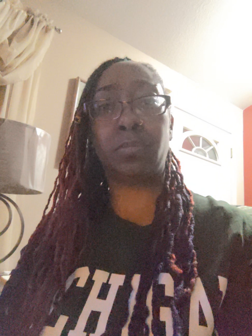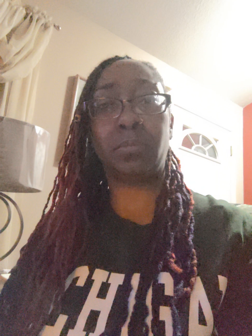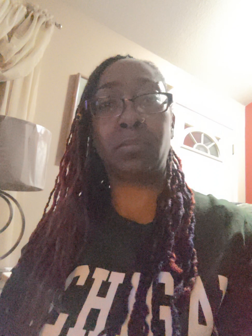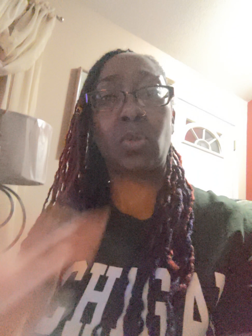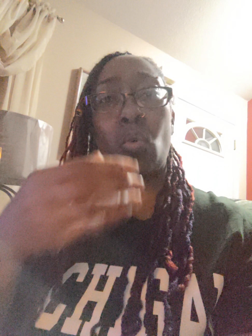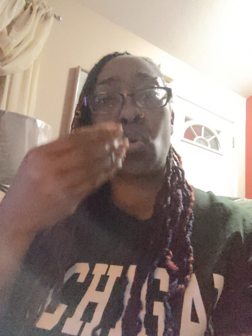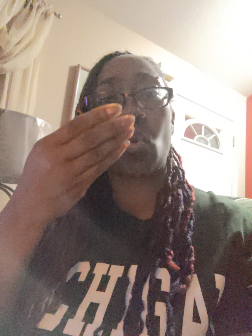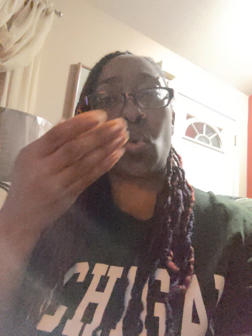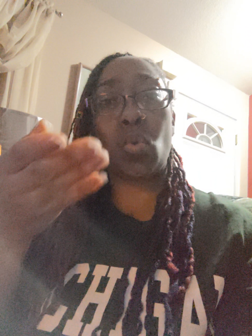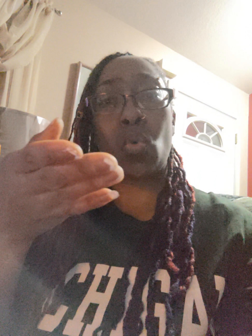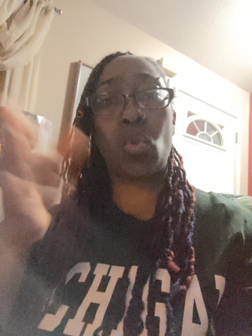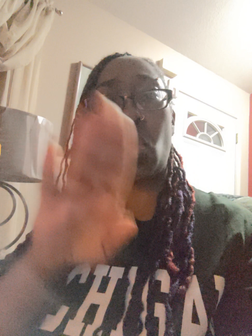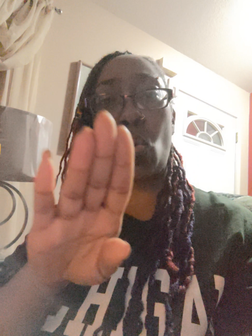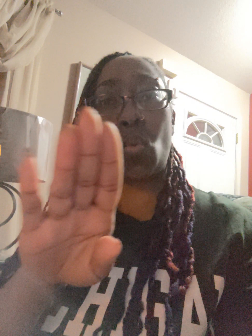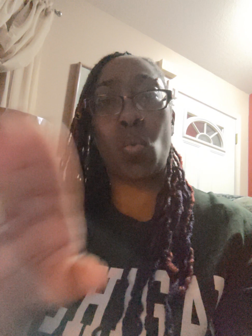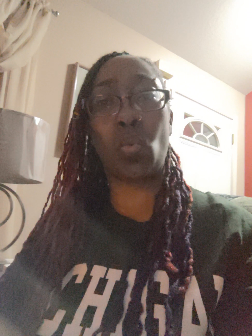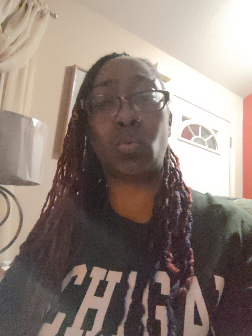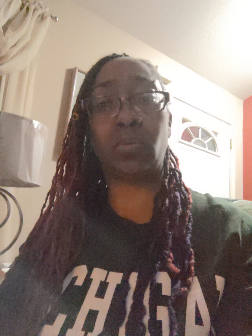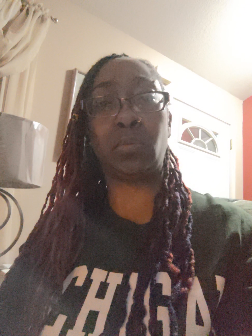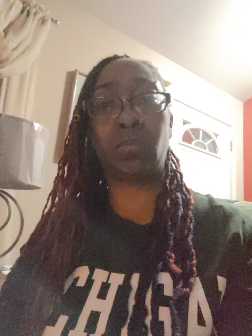close